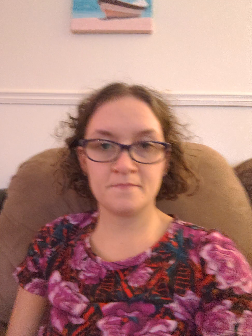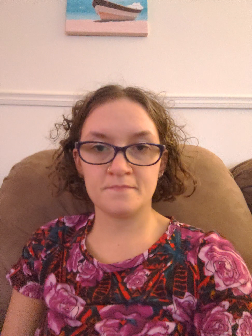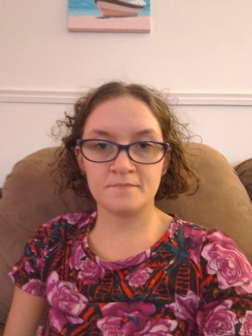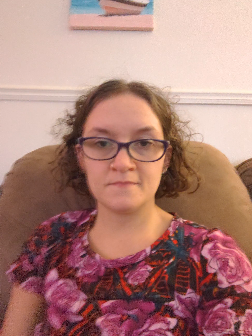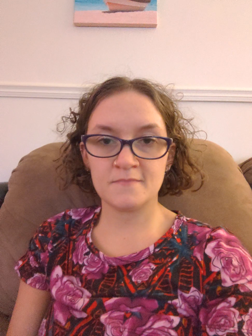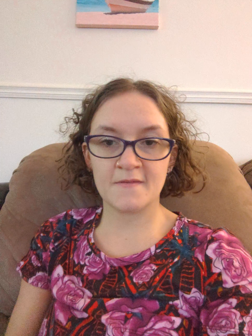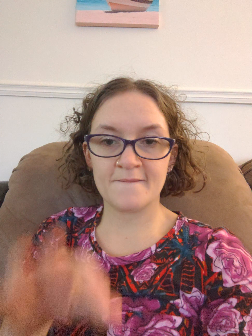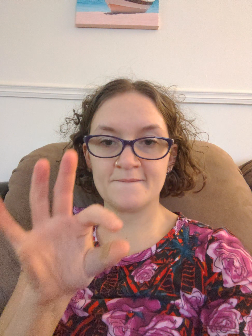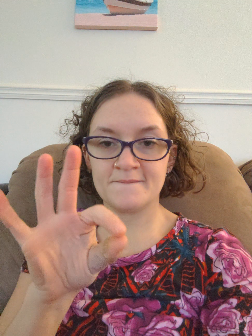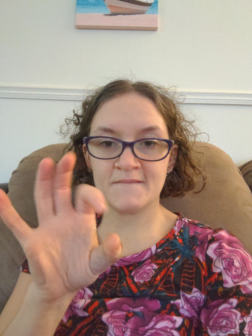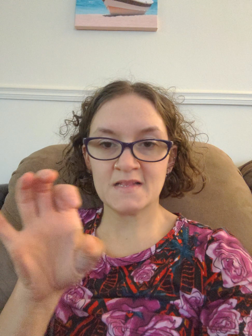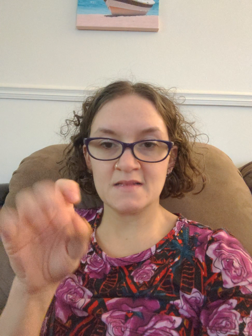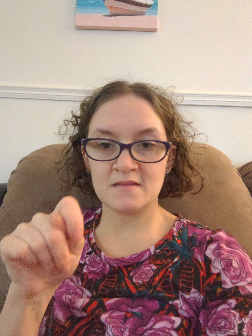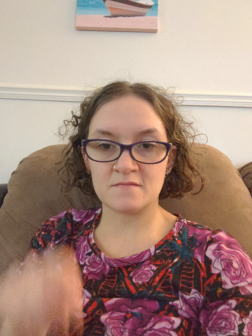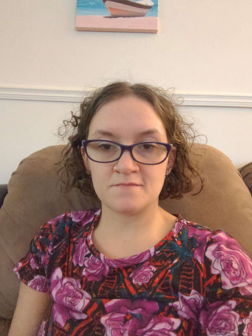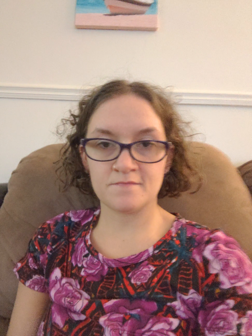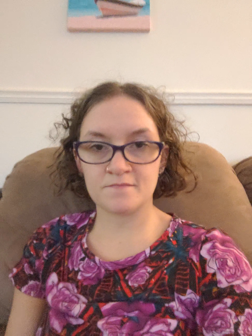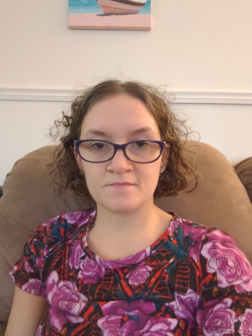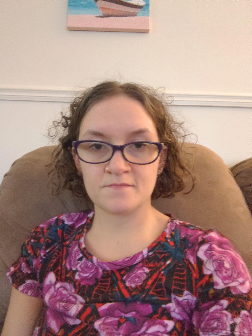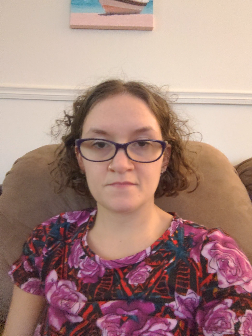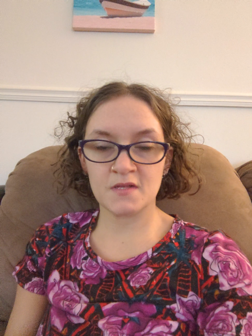feet